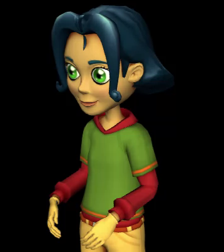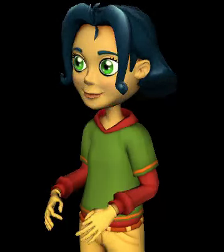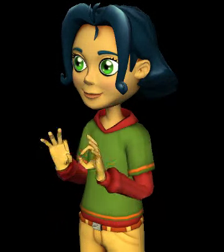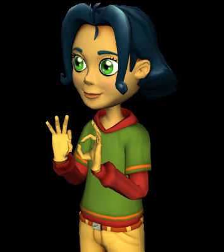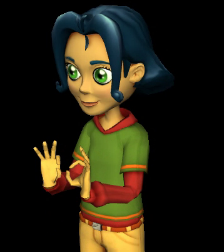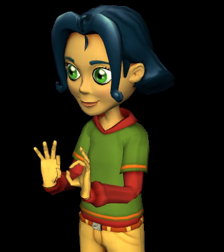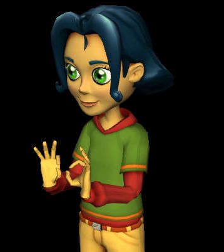فقط